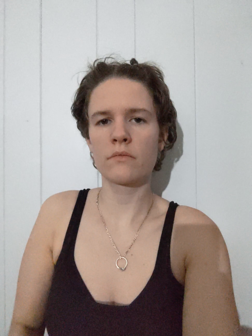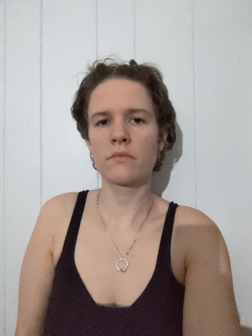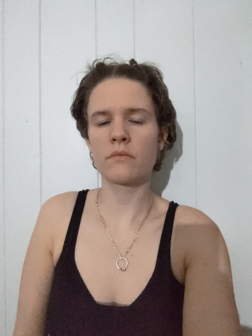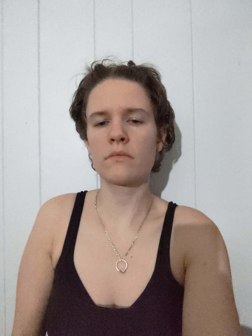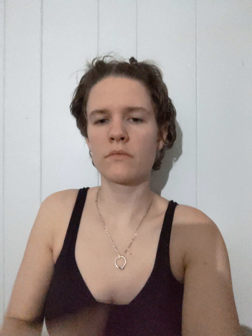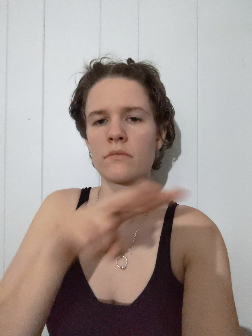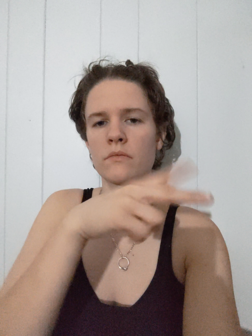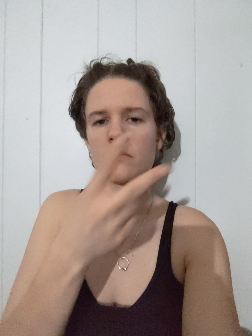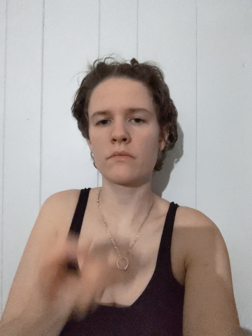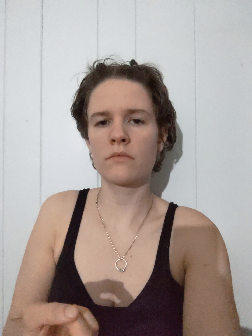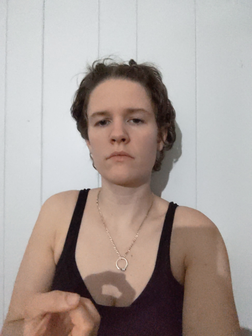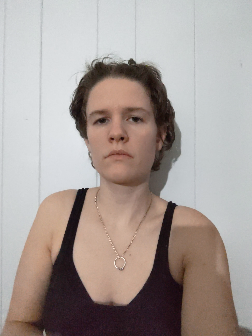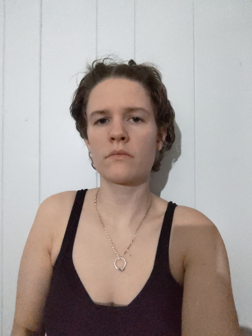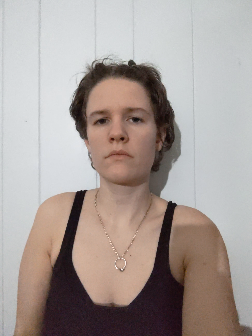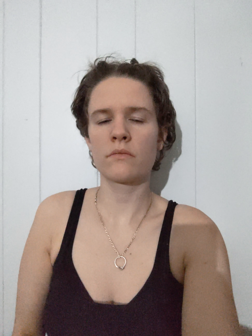fall